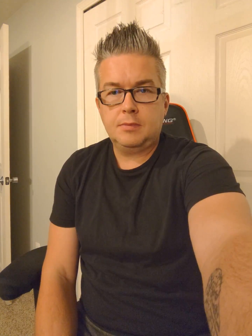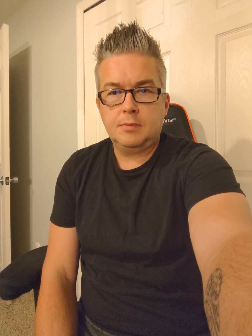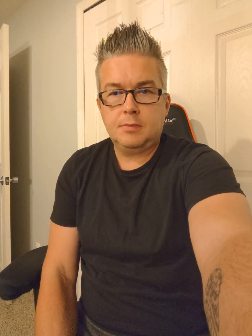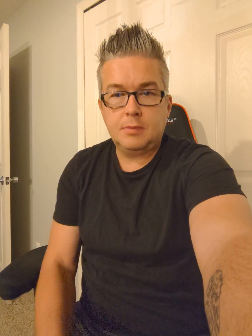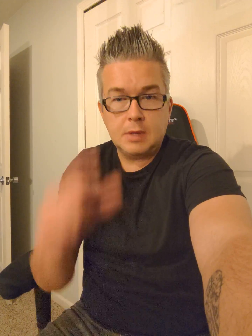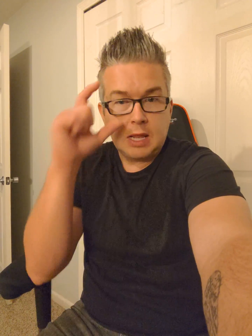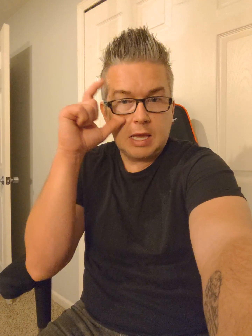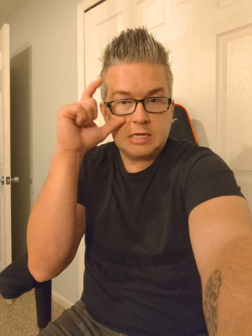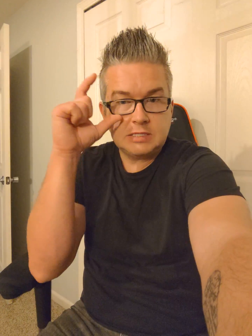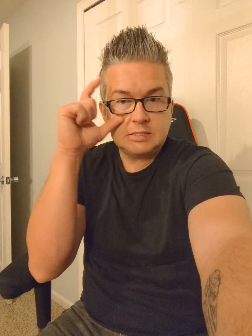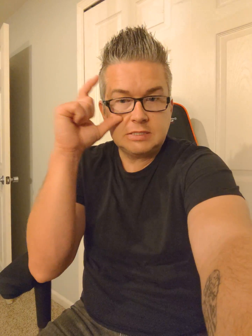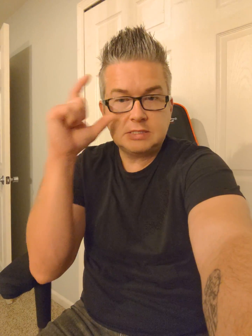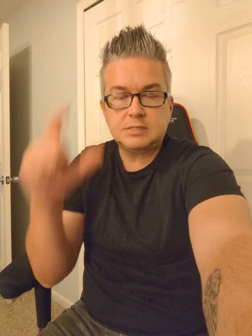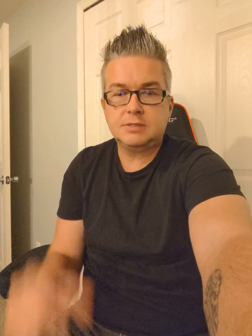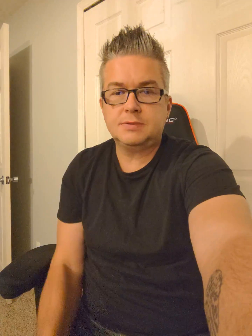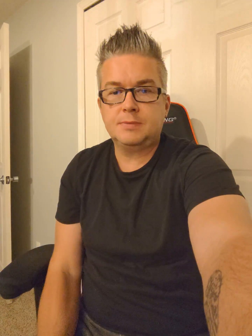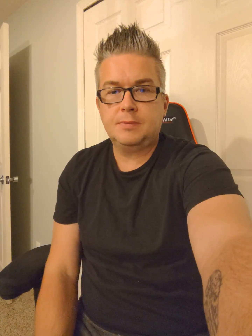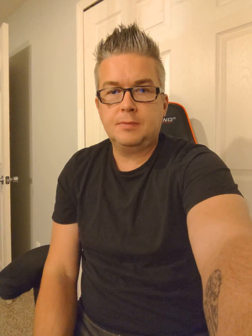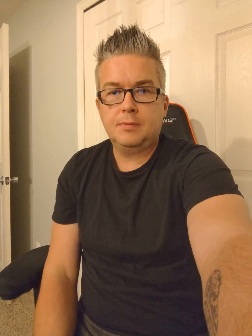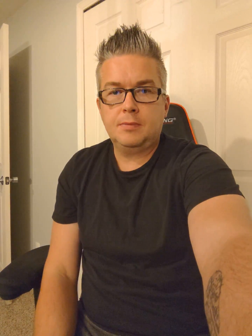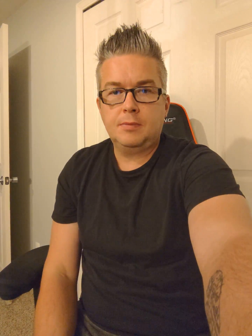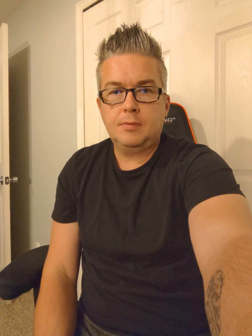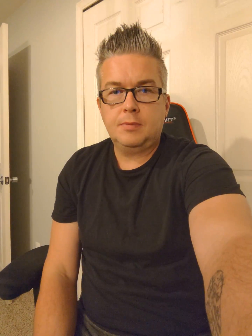glasses